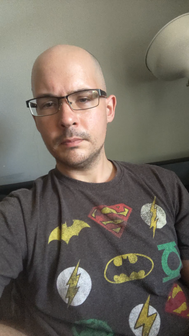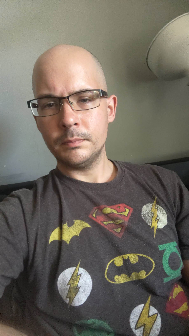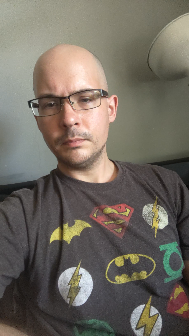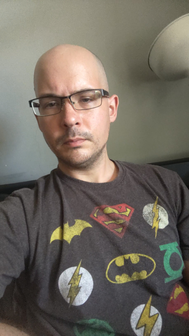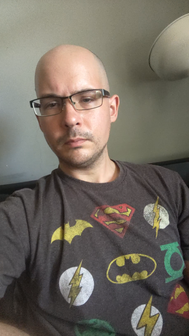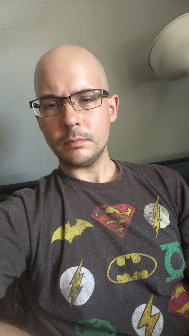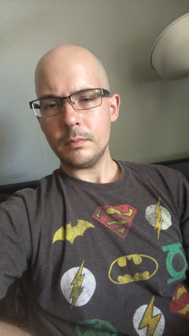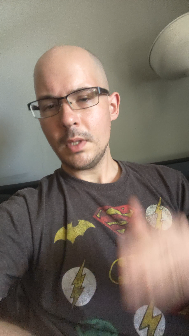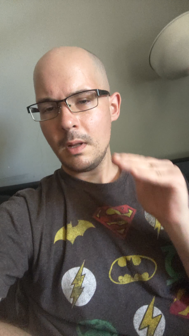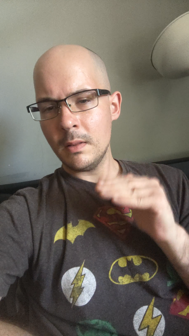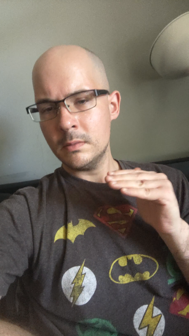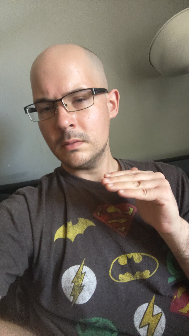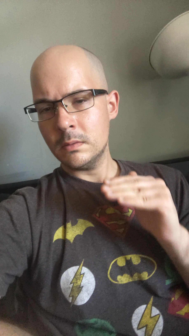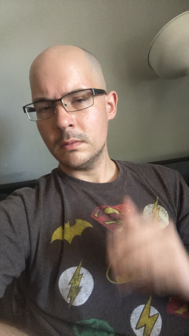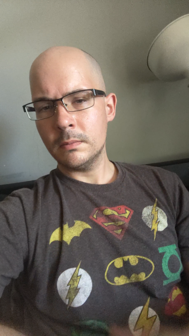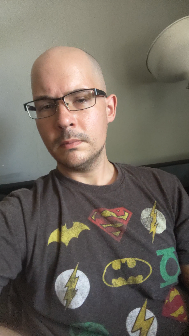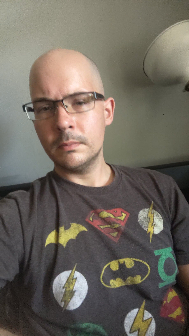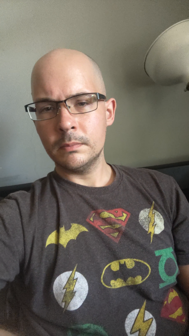little